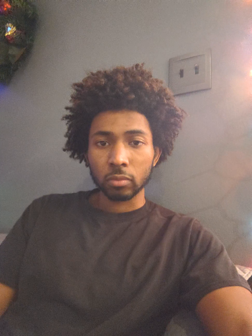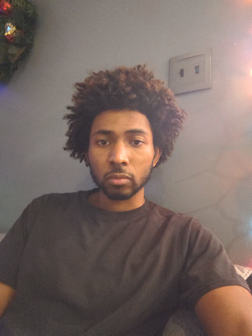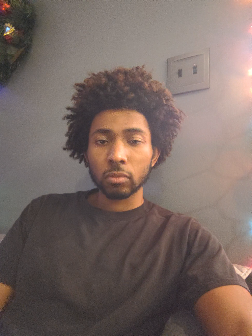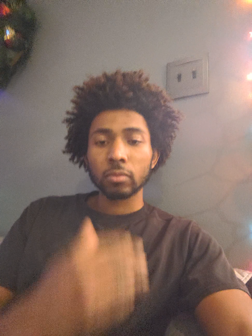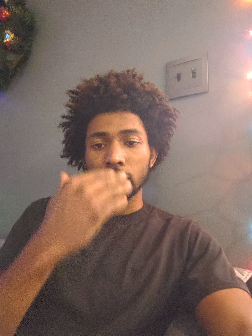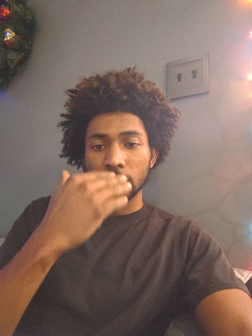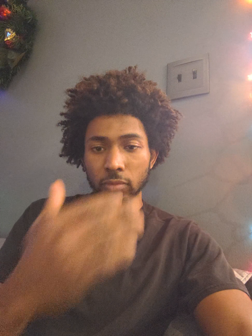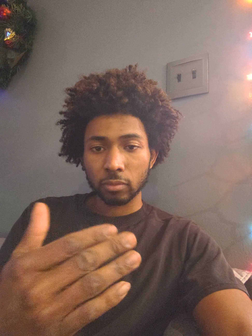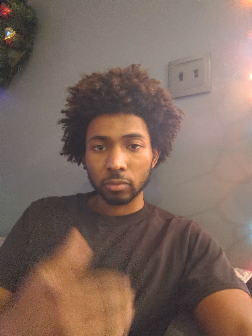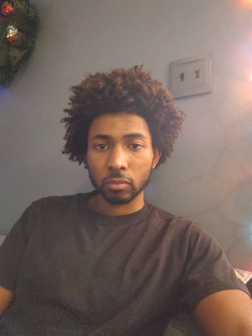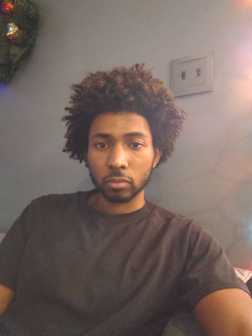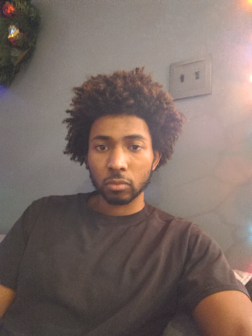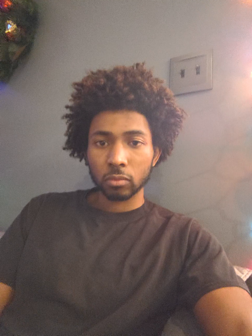thank you